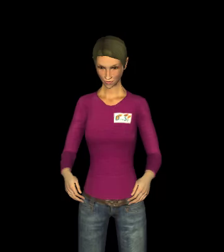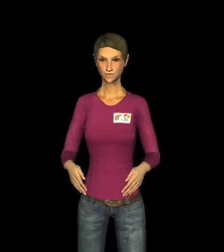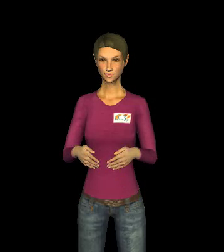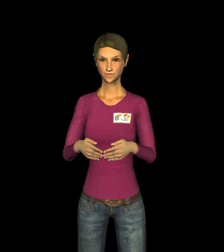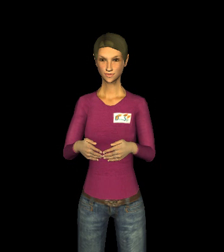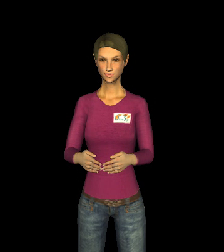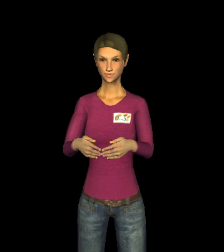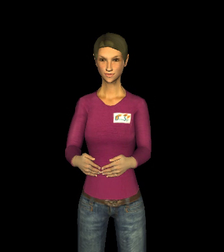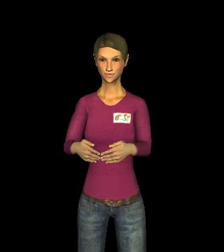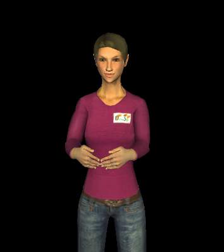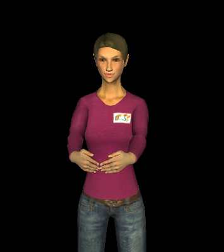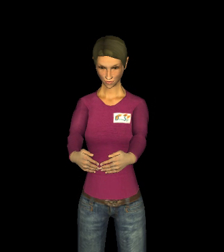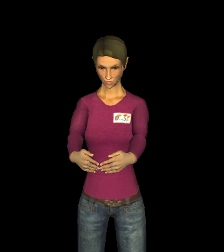قارب